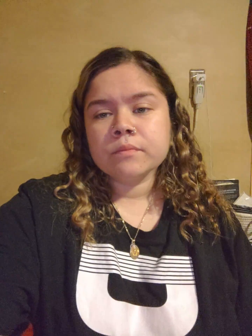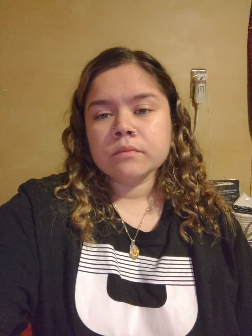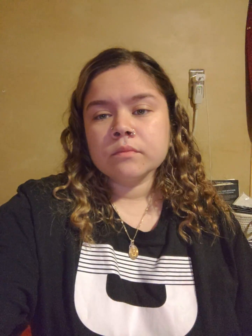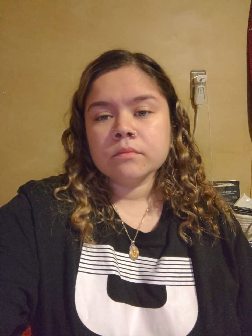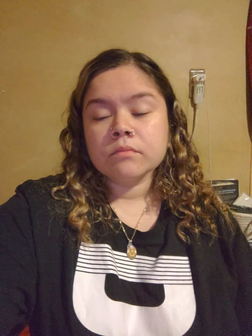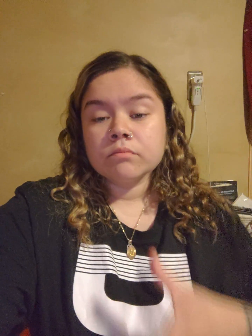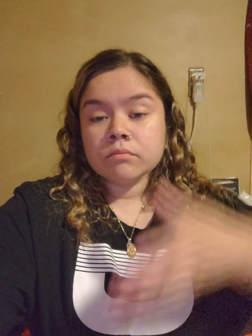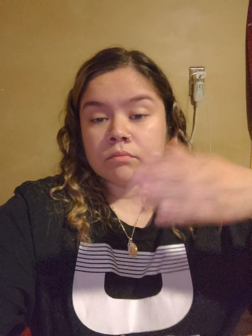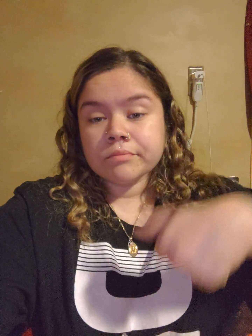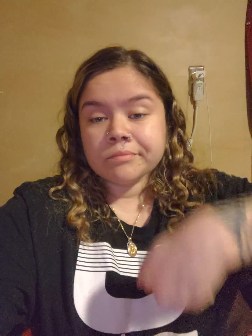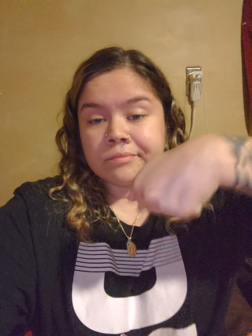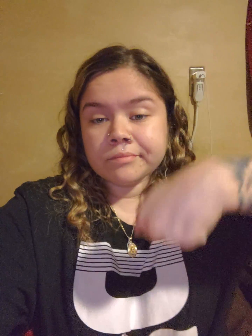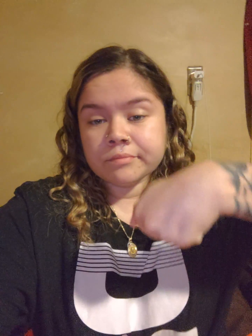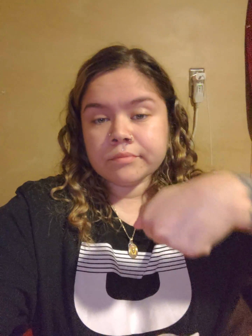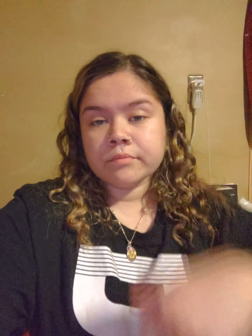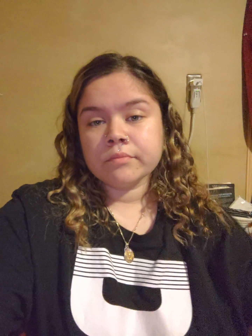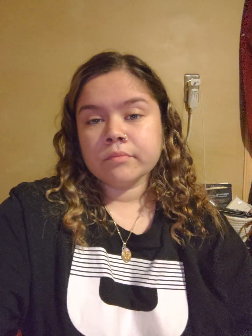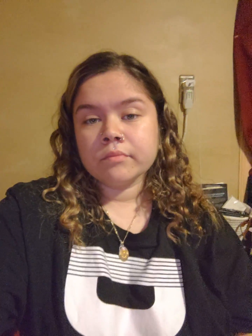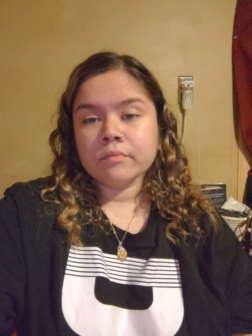bucket